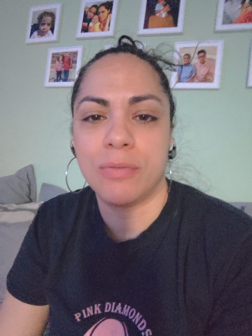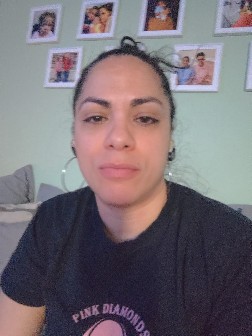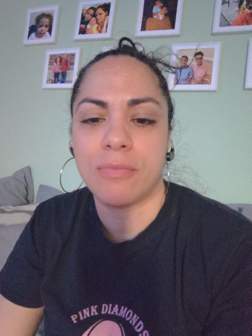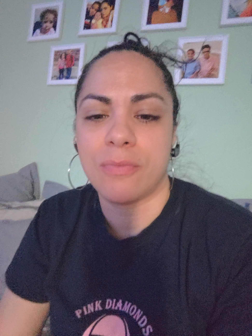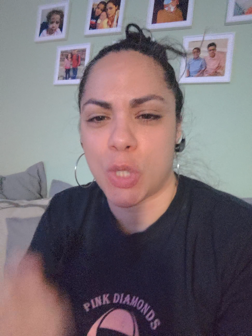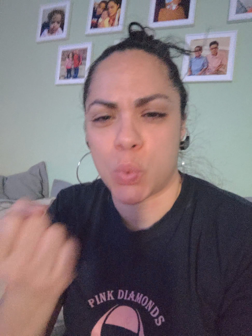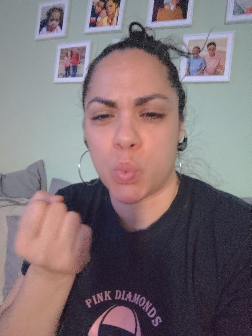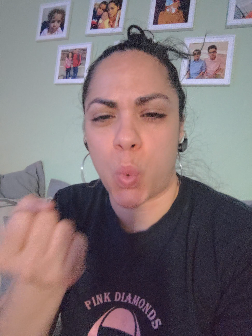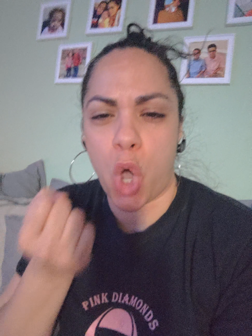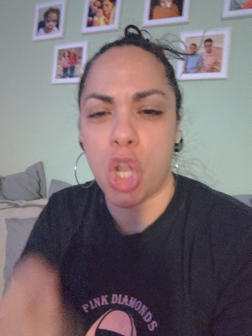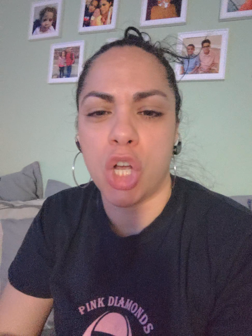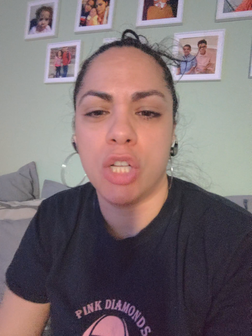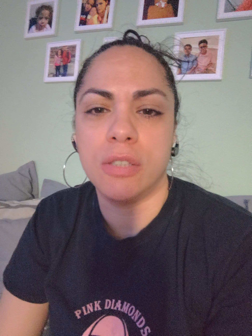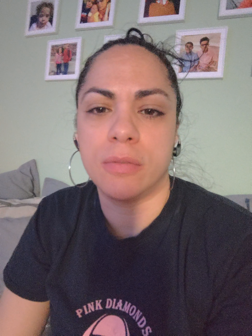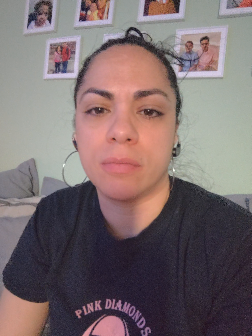drawer